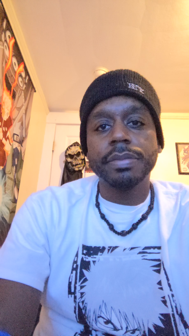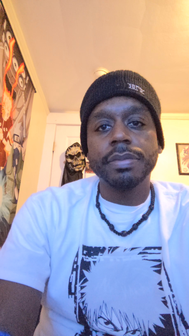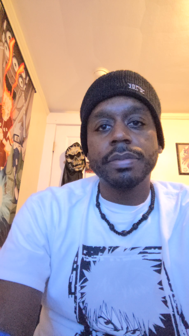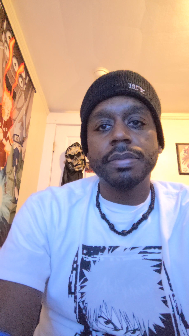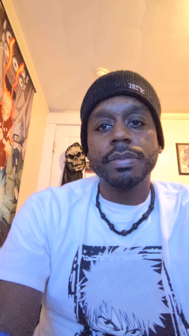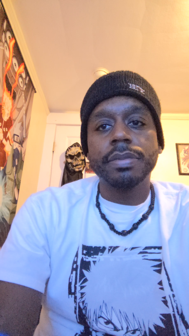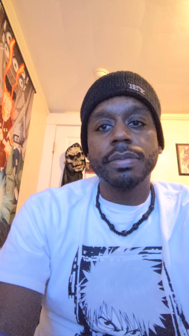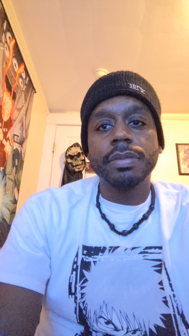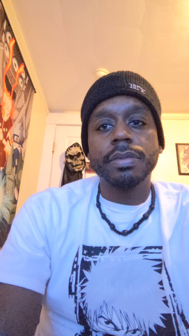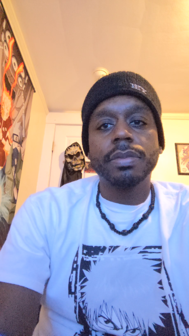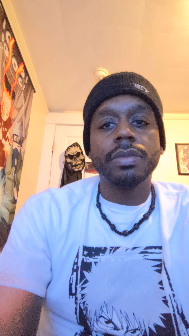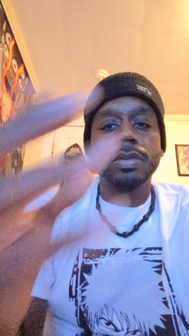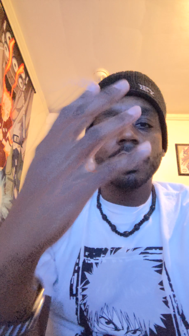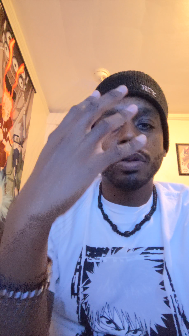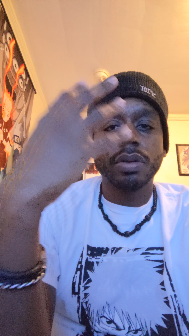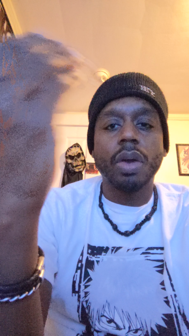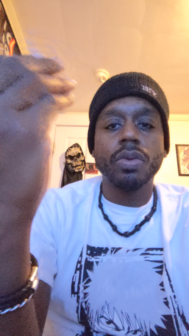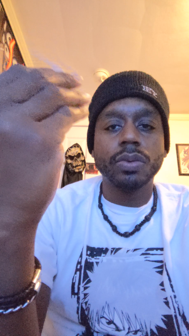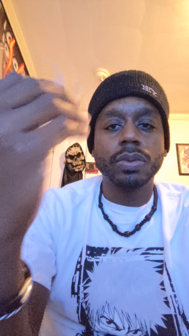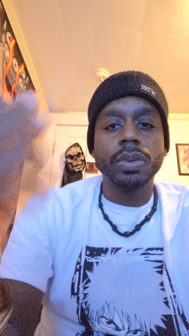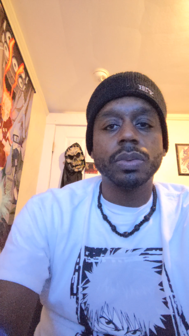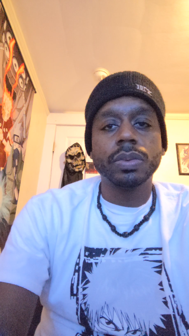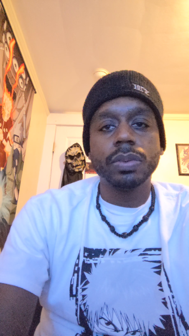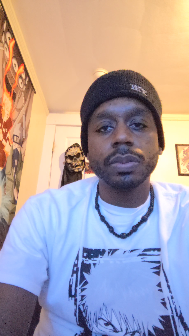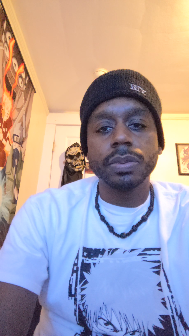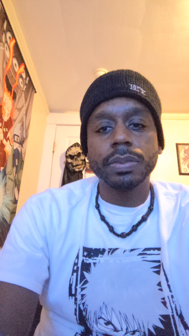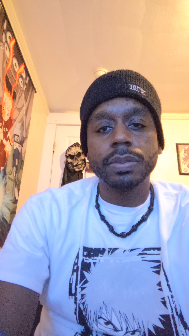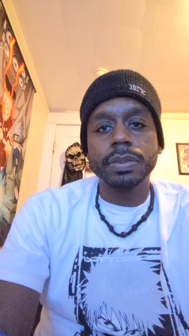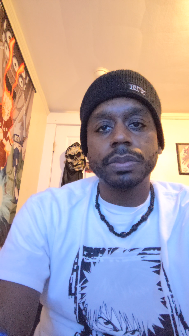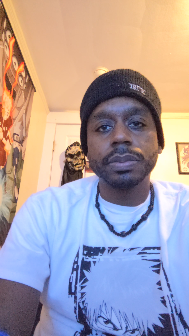going to